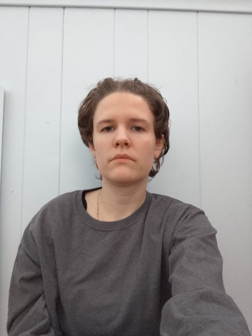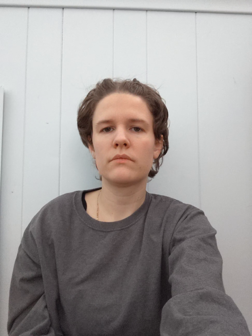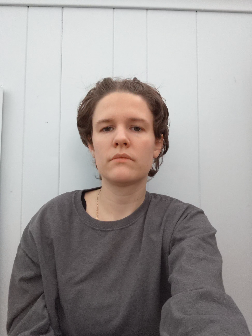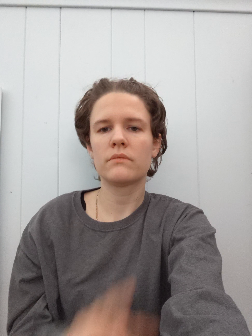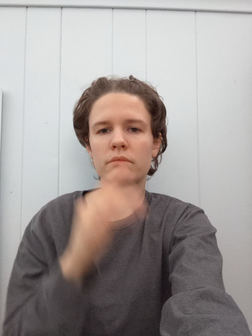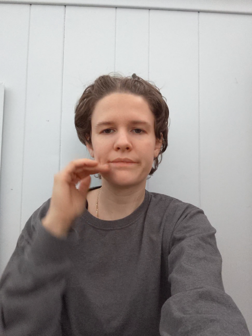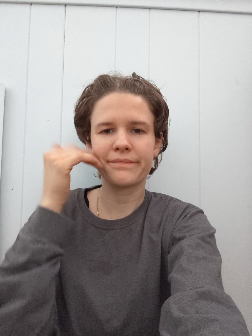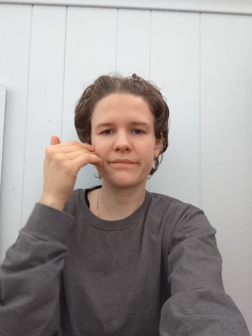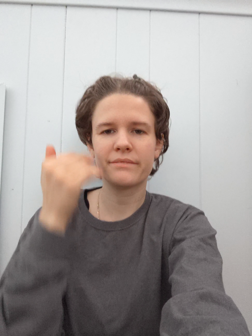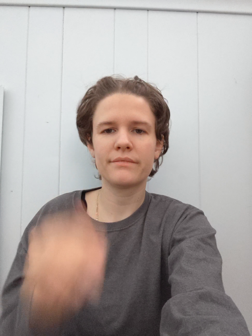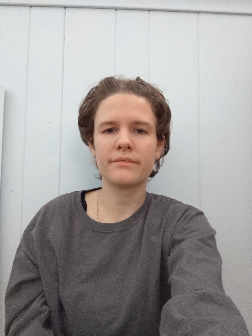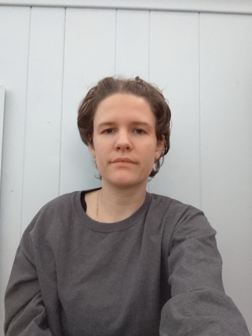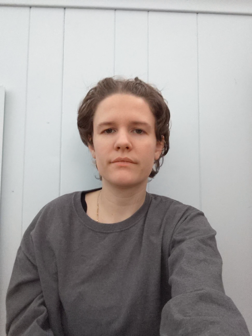smile